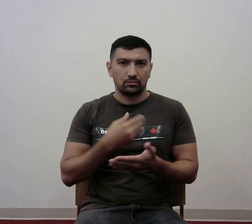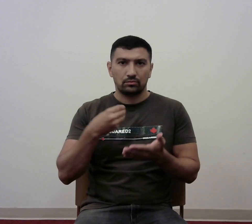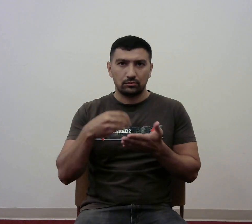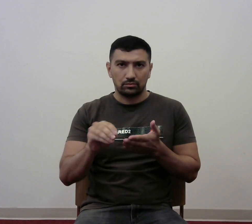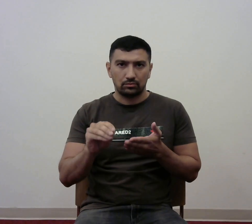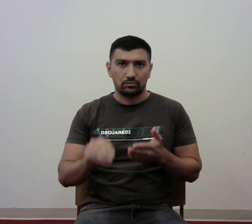almışam